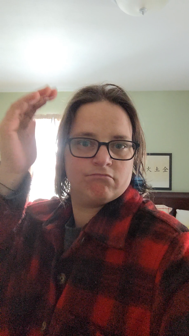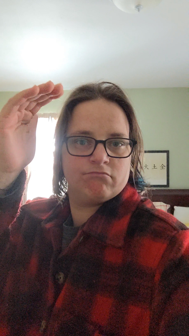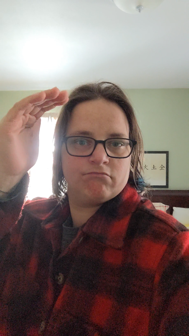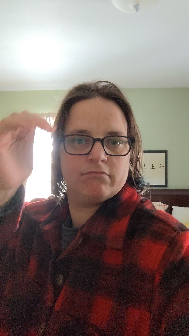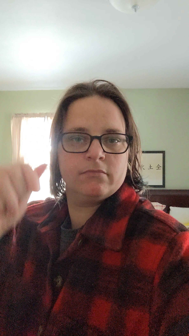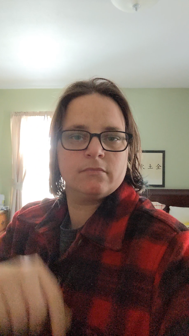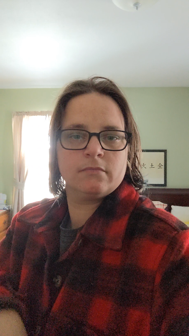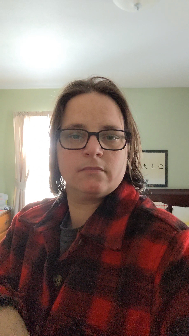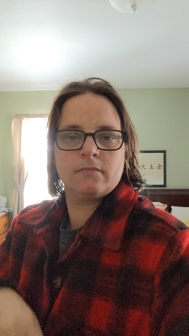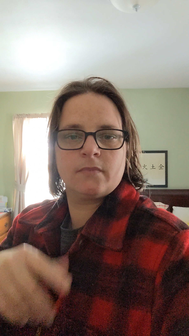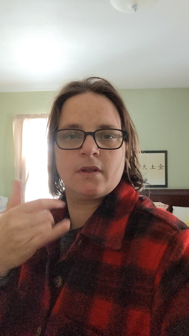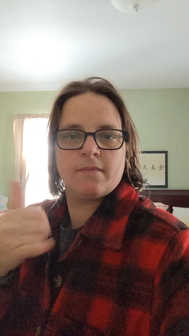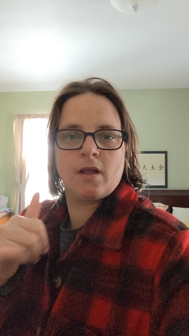party